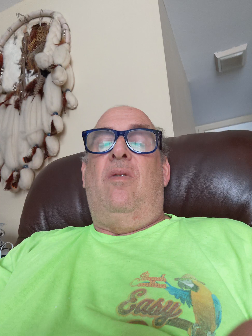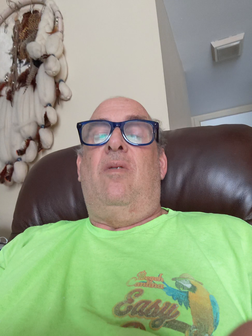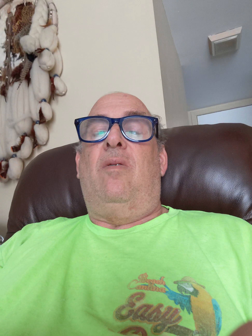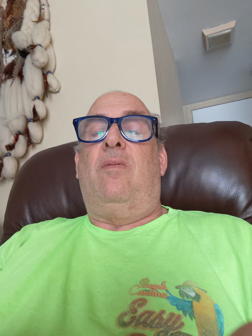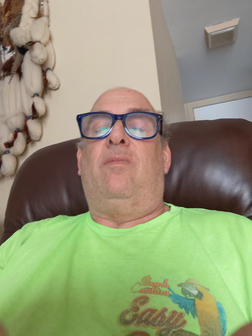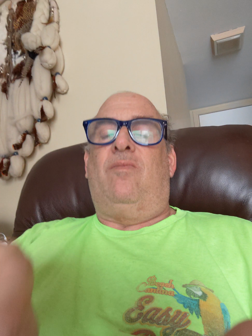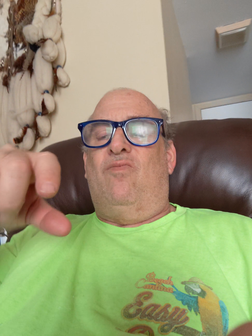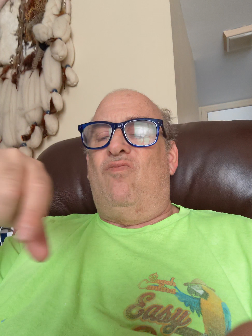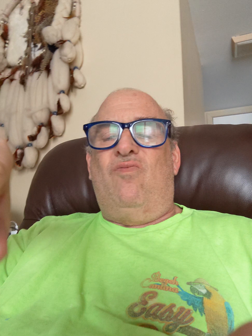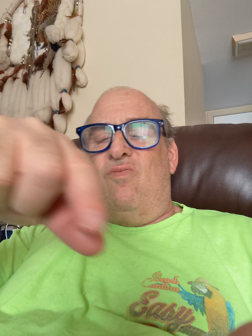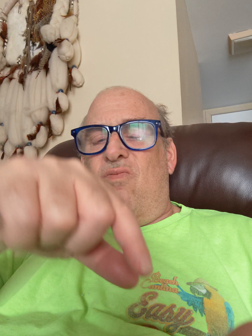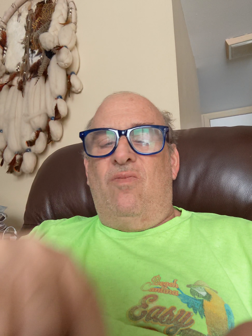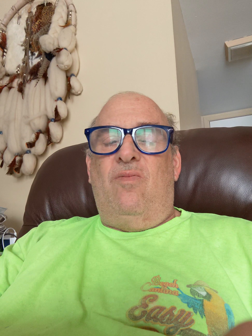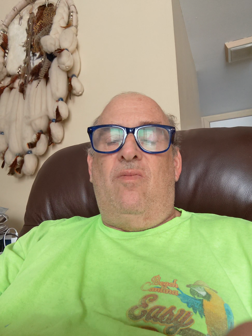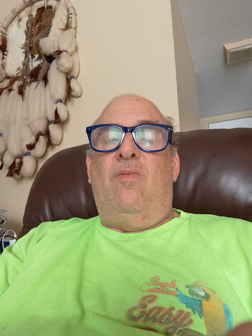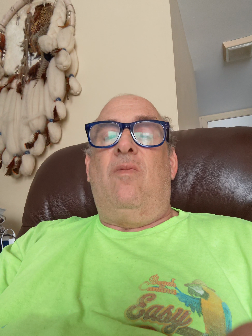puzzle